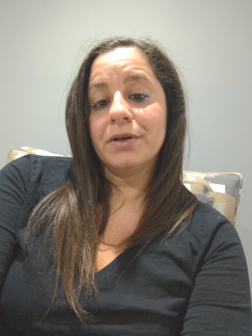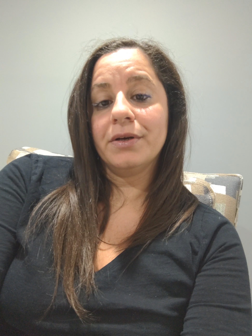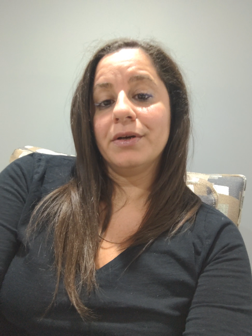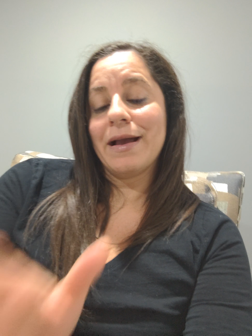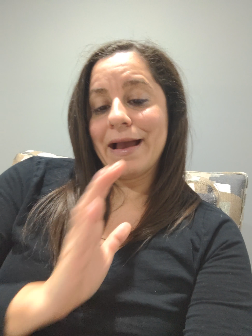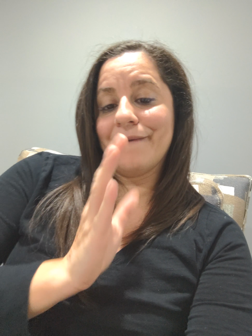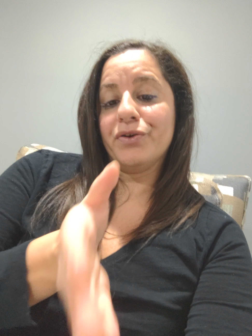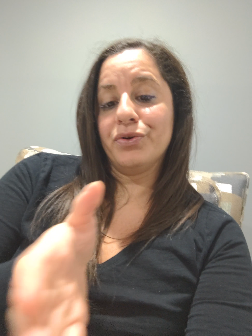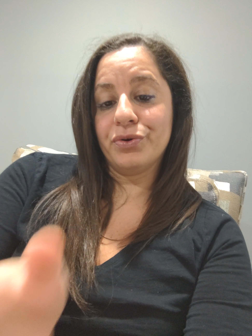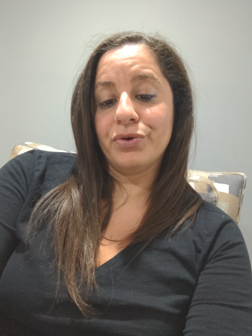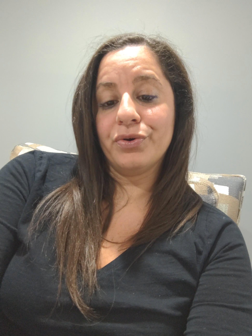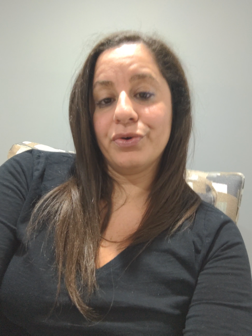after